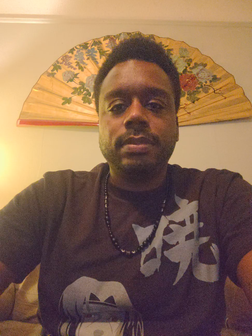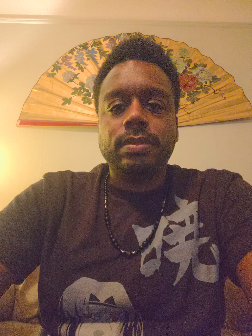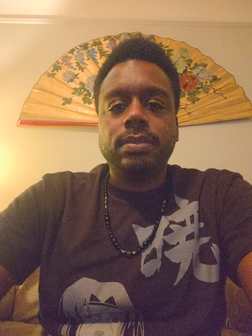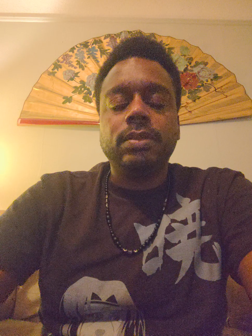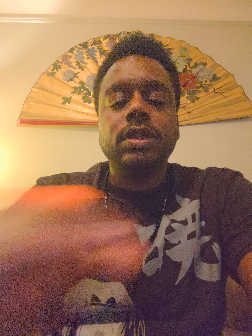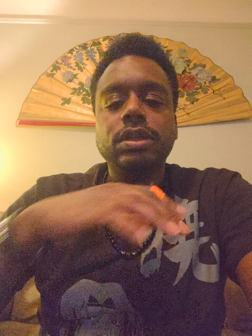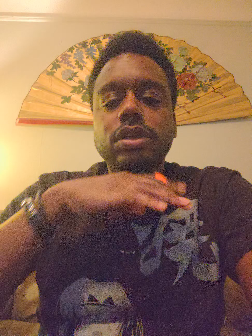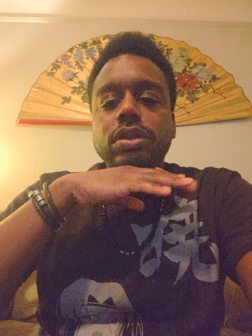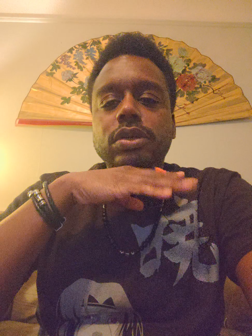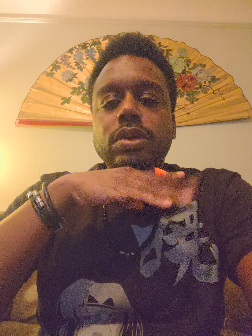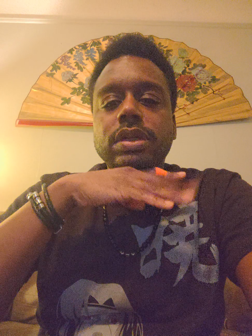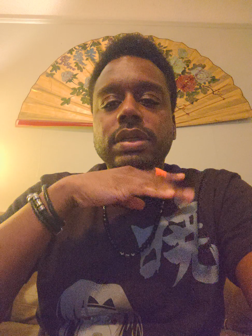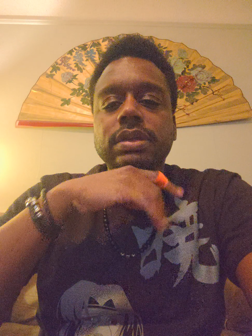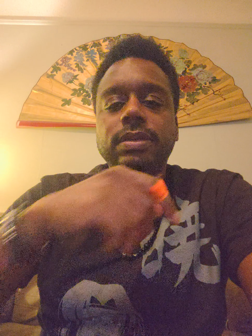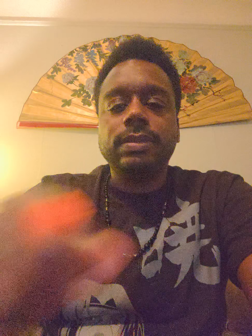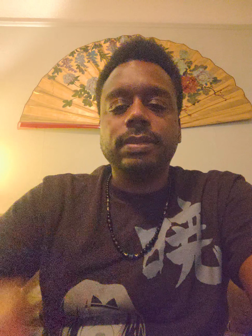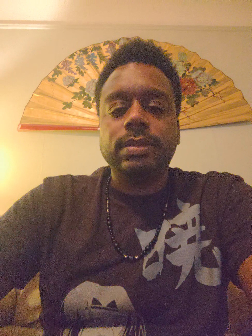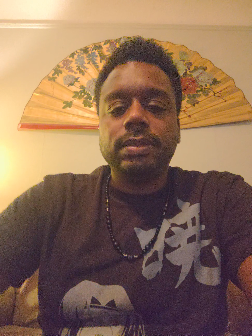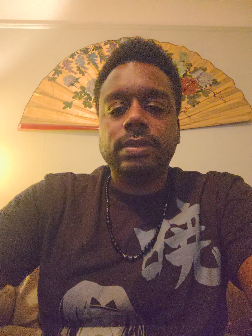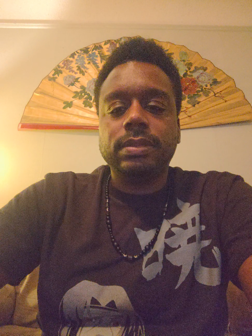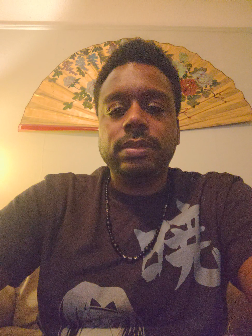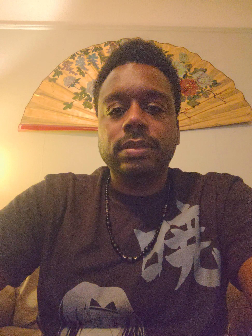dirty